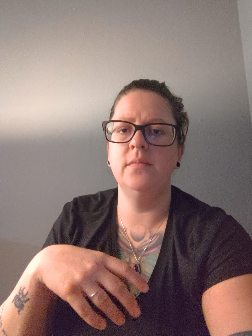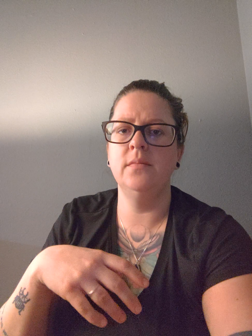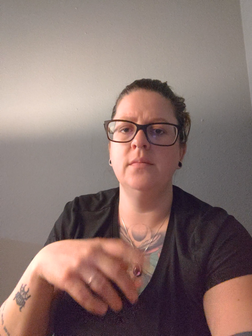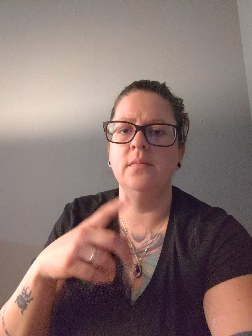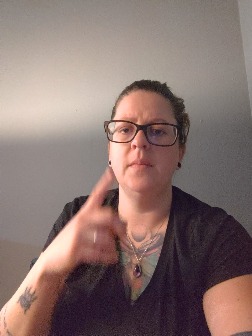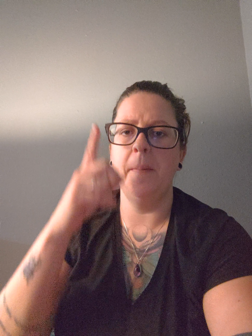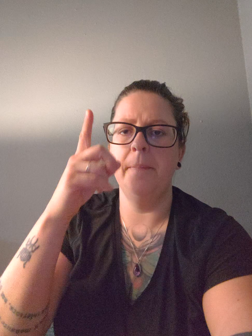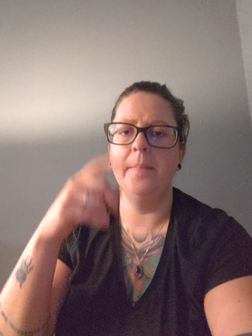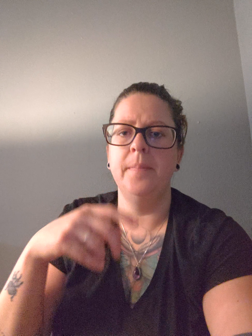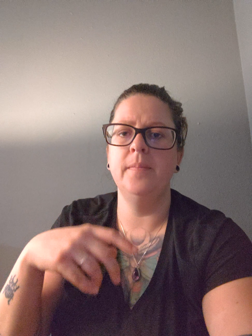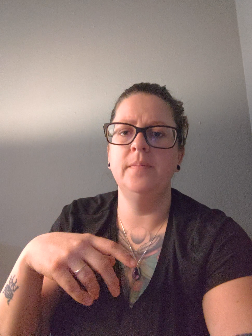up